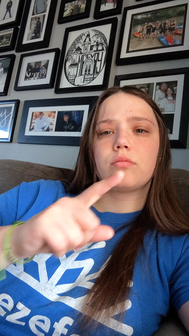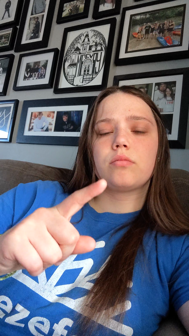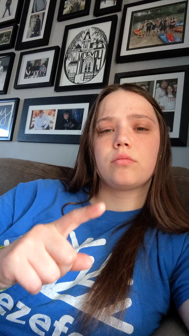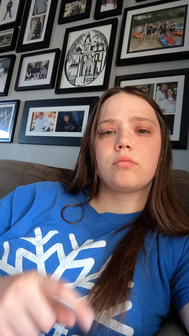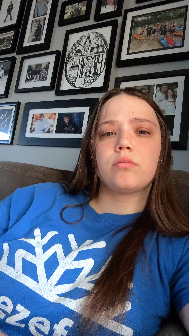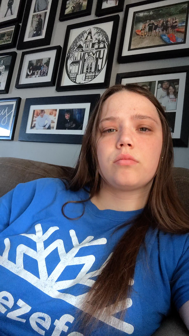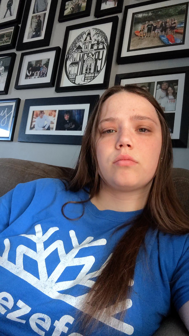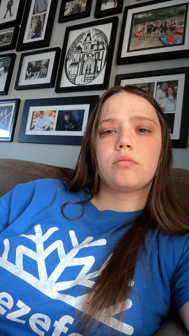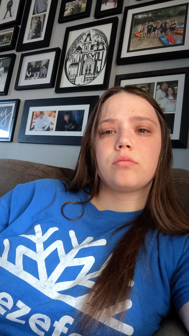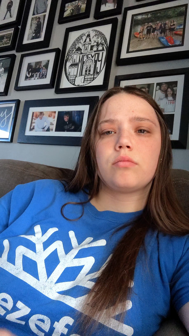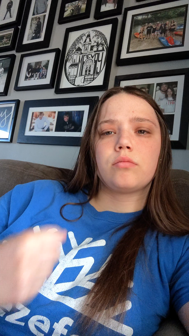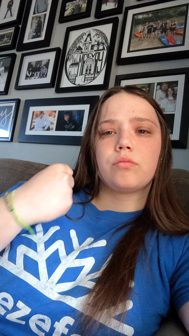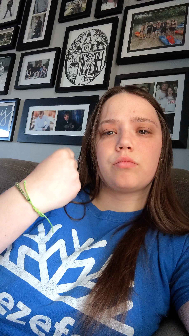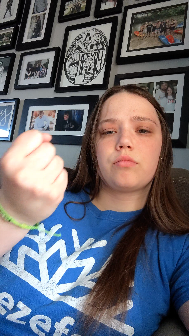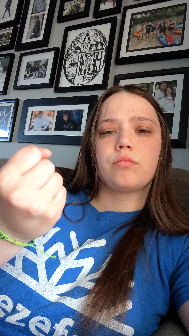drive